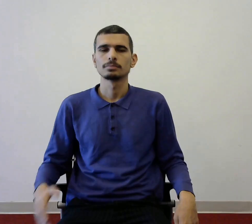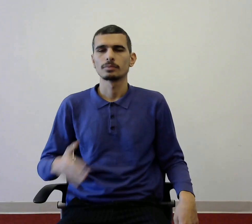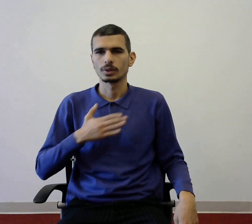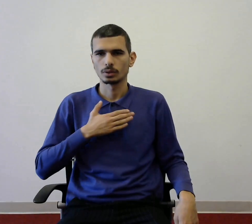mən